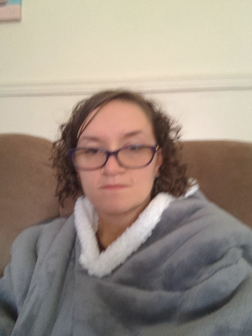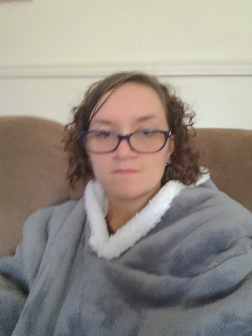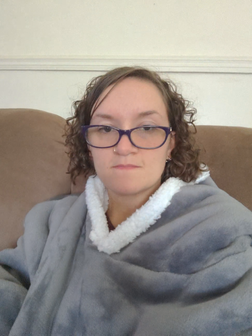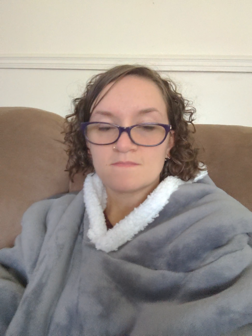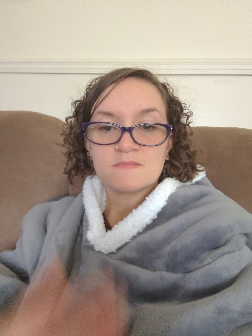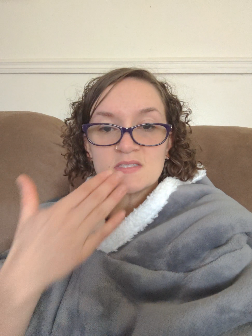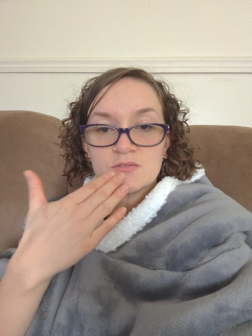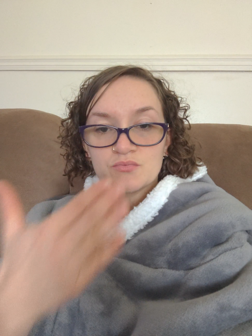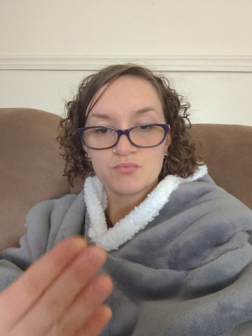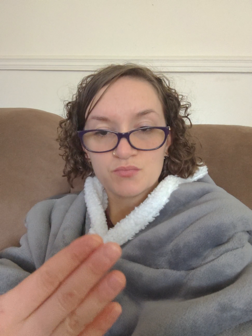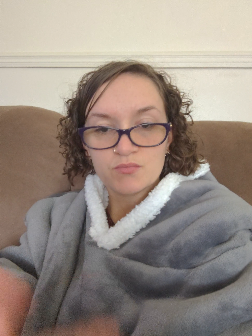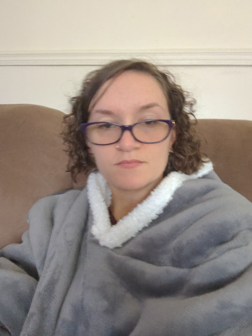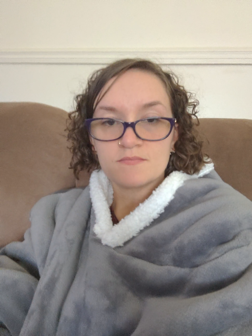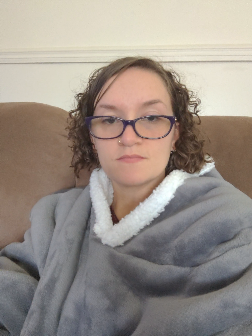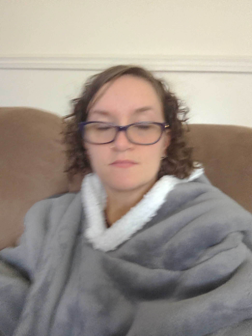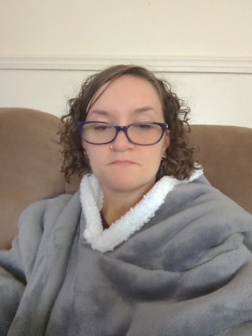thank you